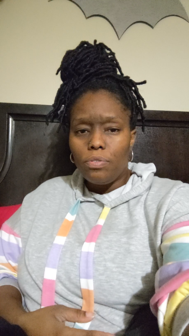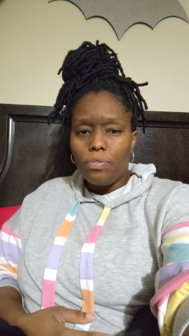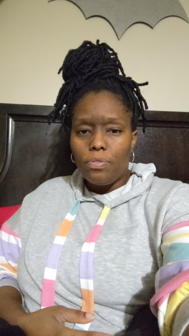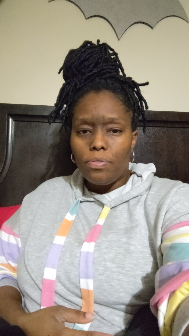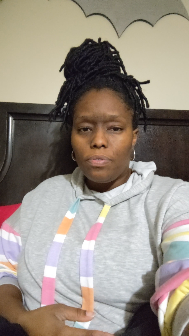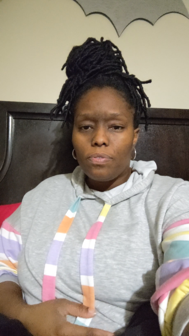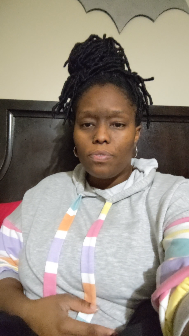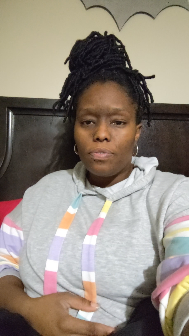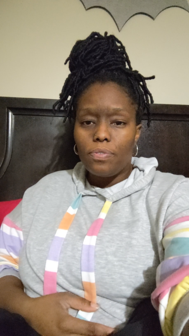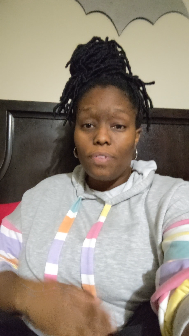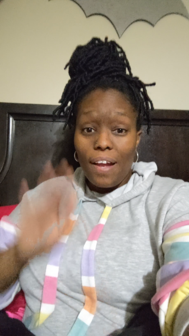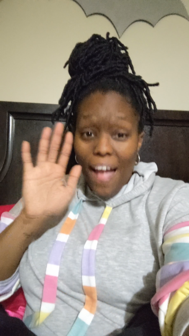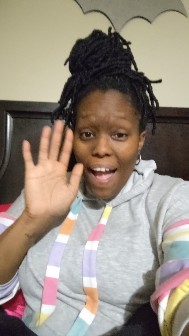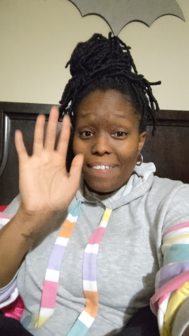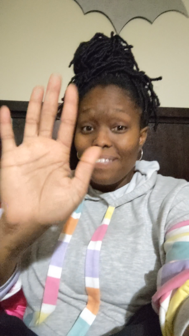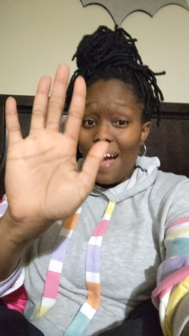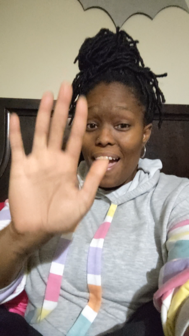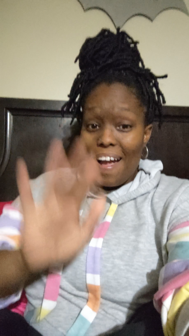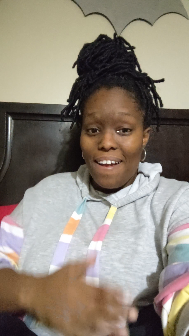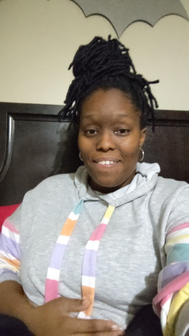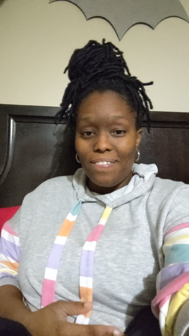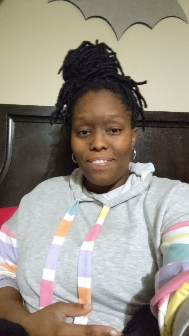give me five